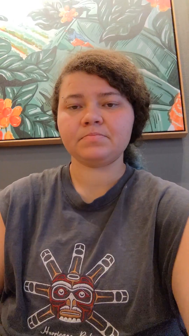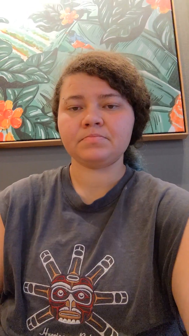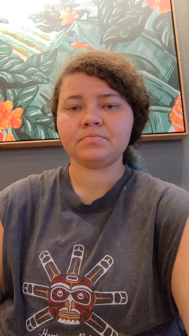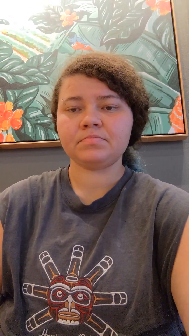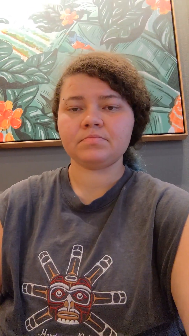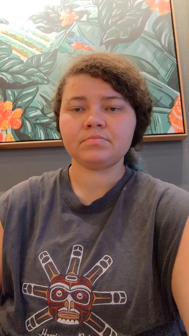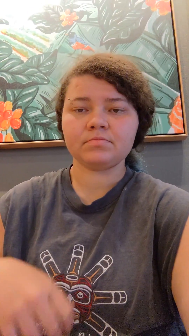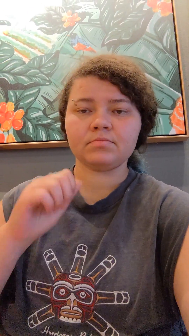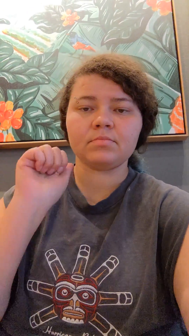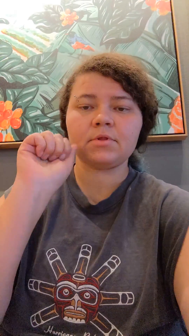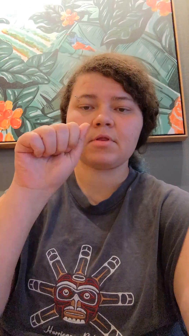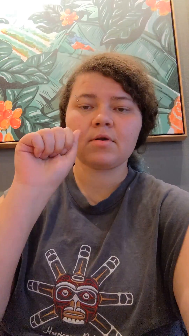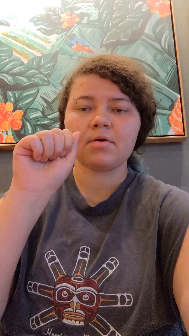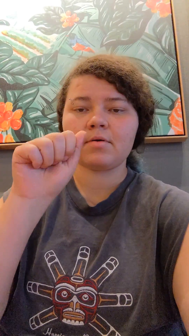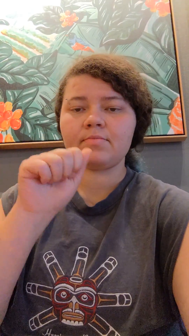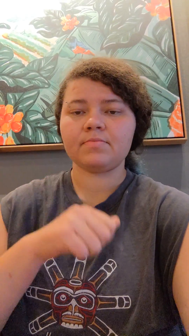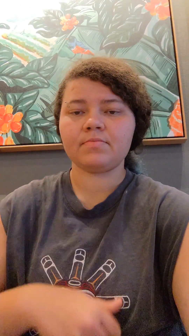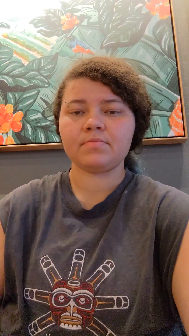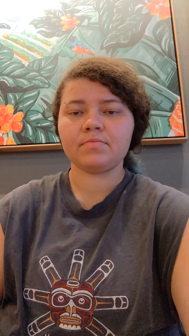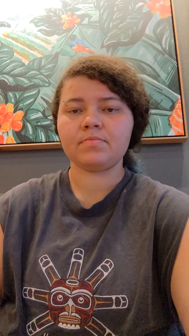knock